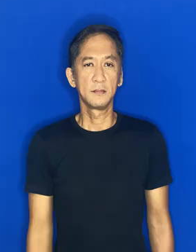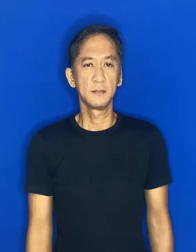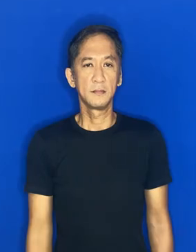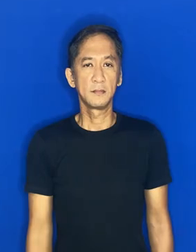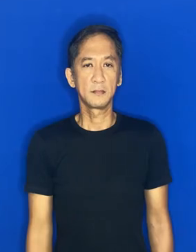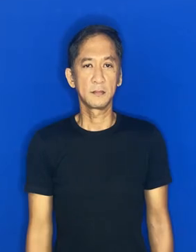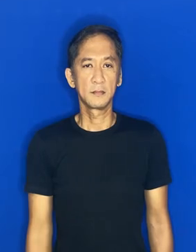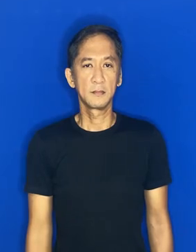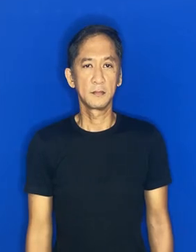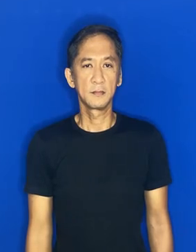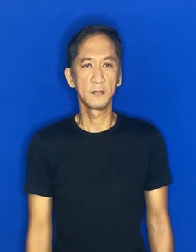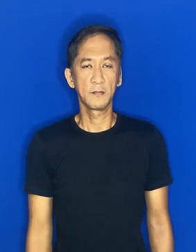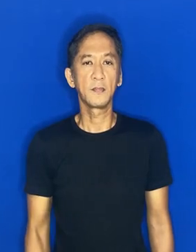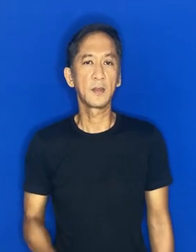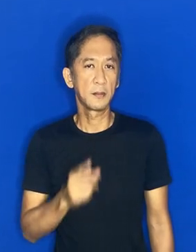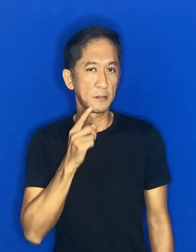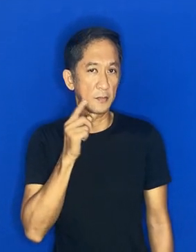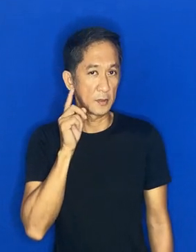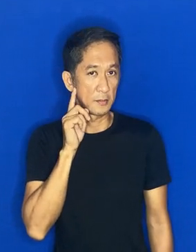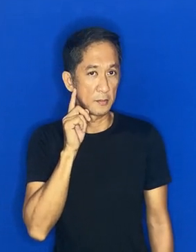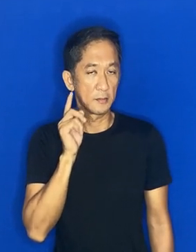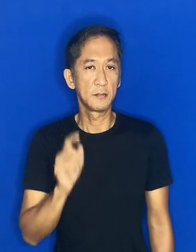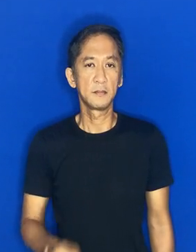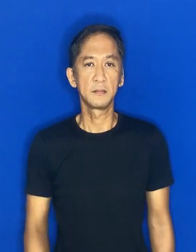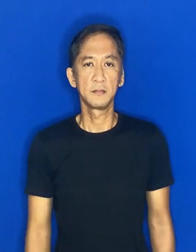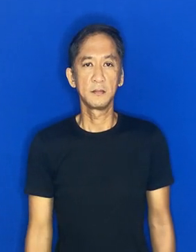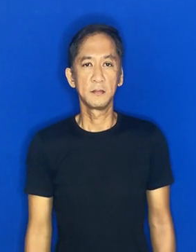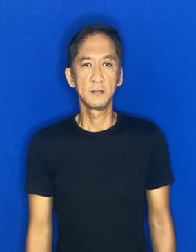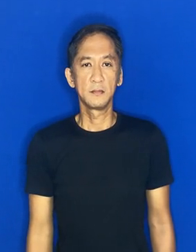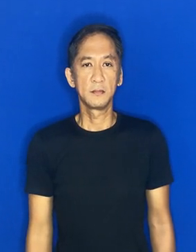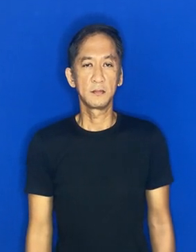deaf